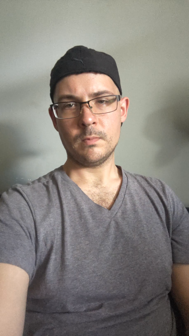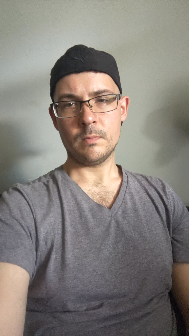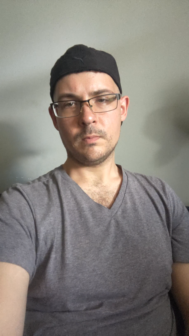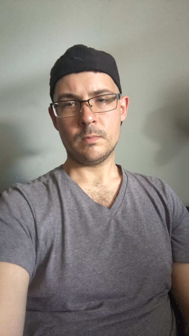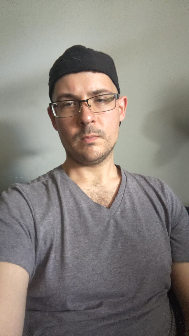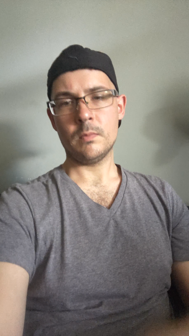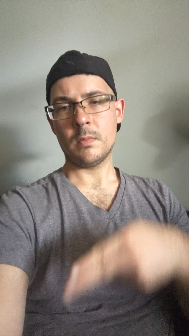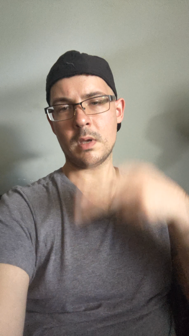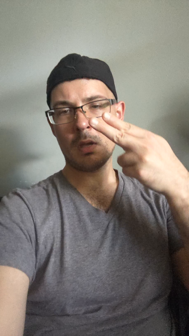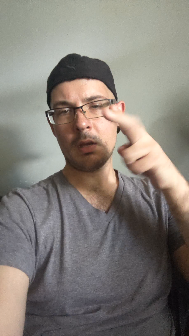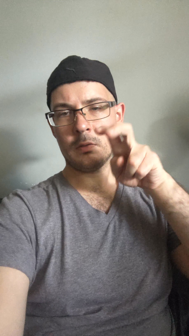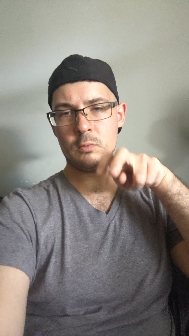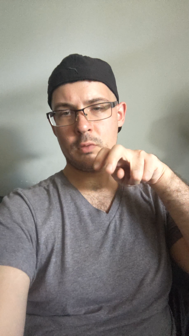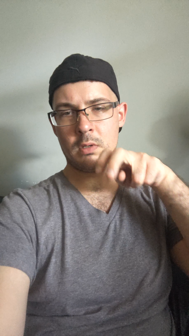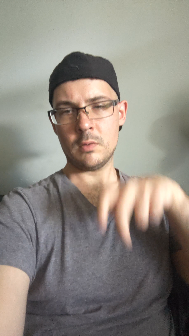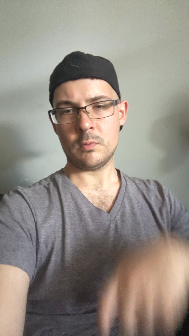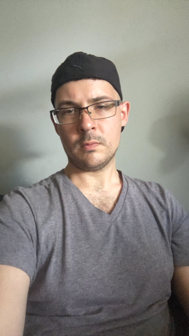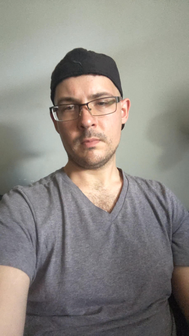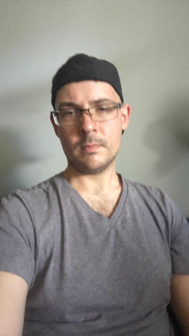high chair